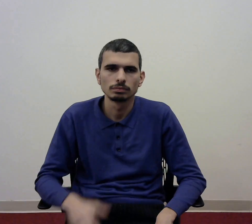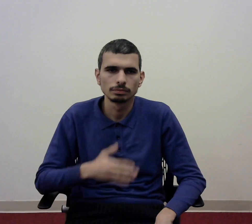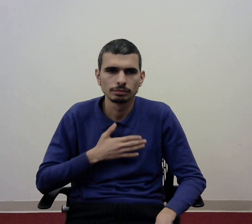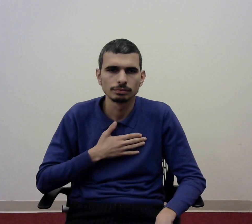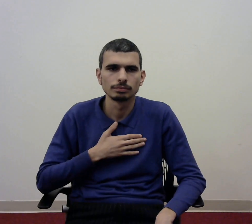mən